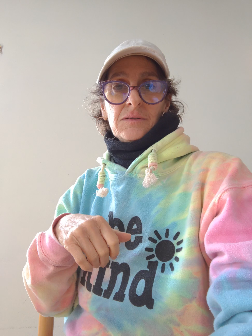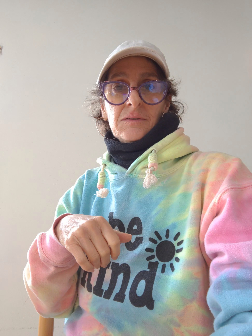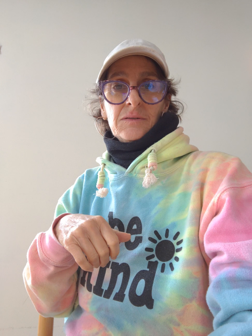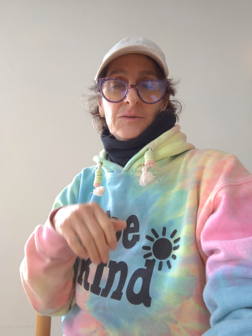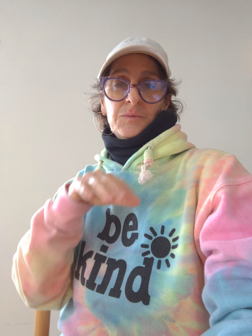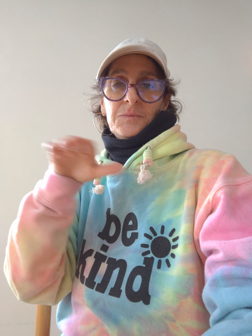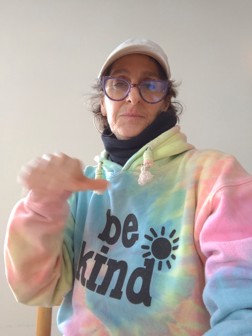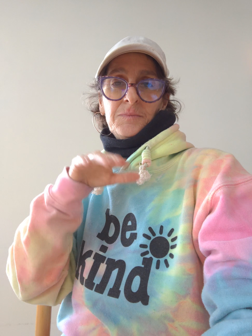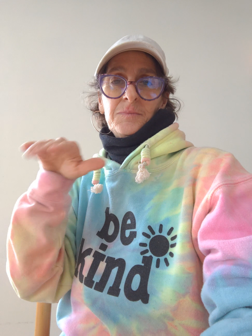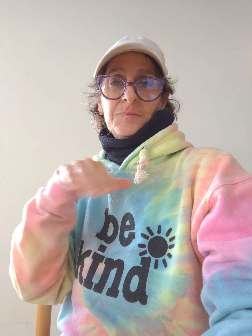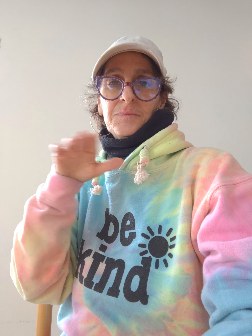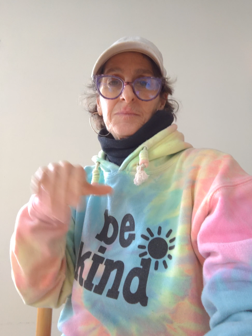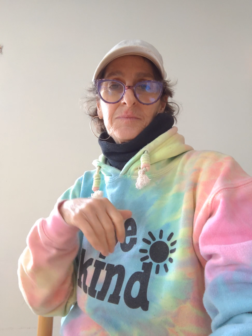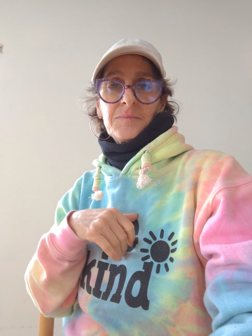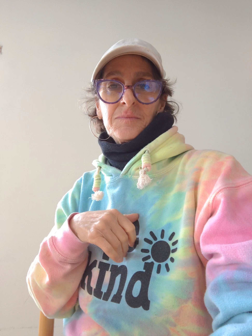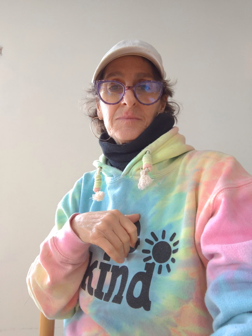pool